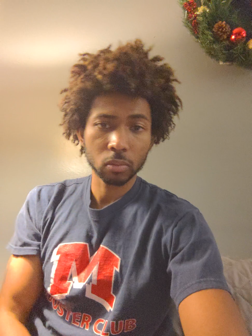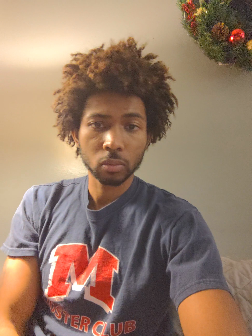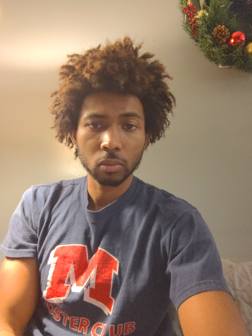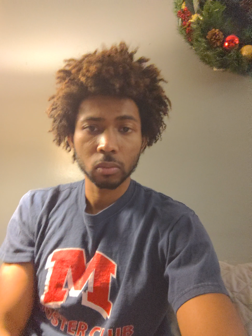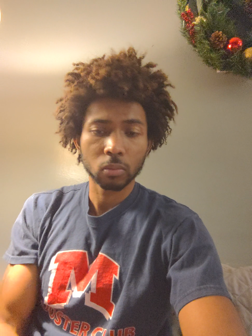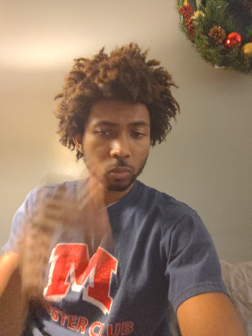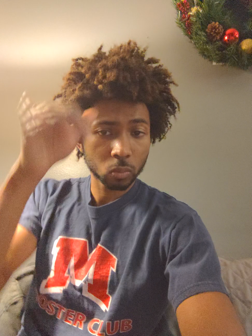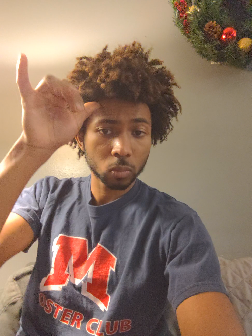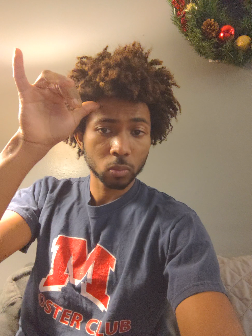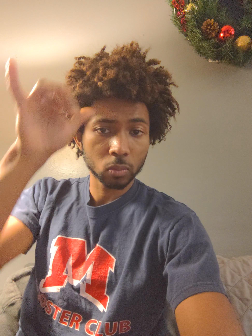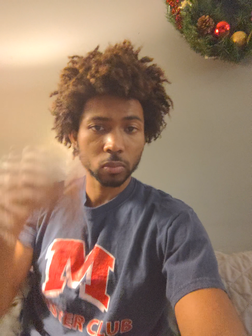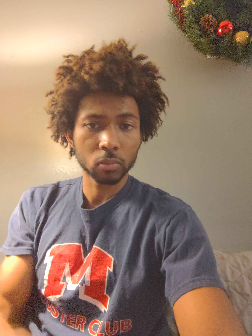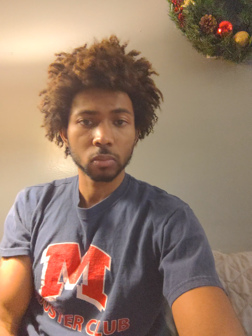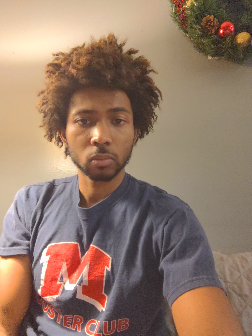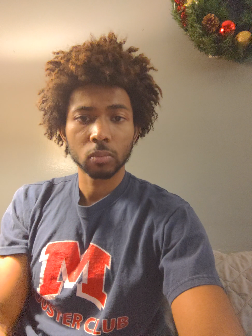cow